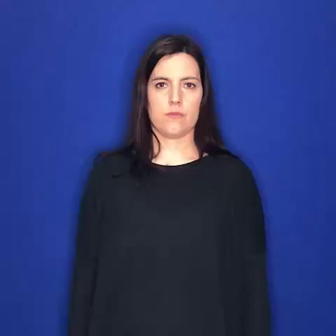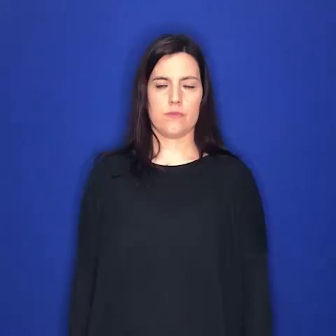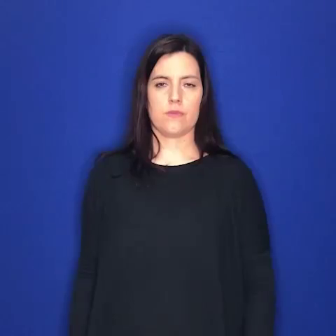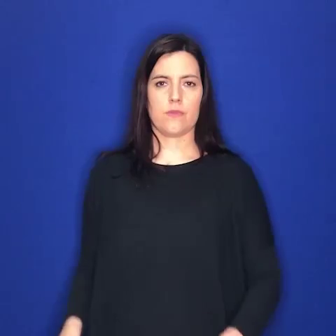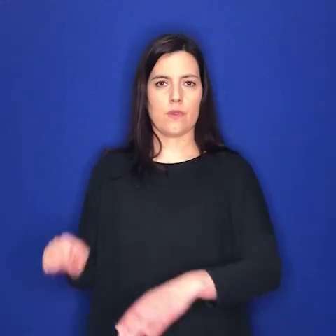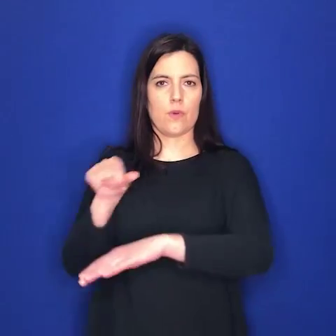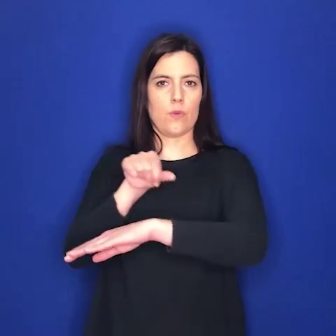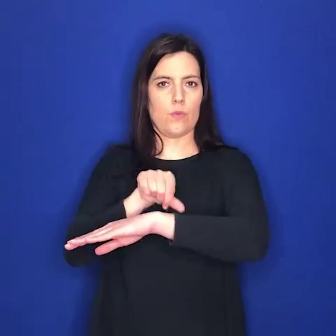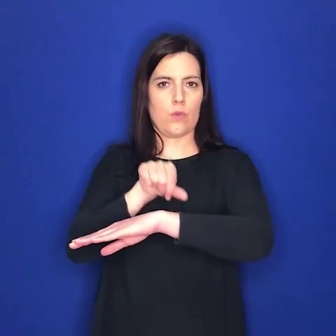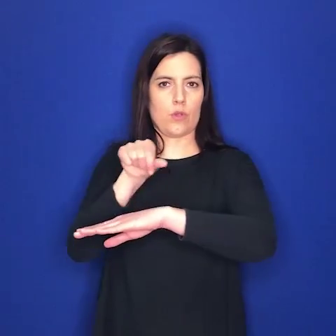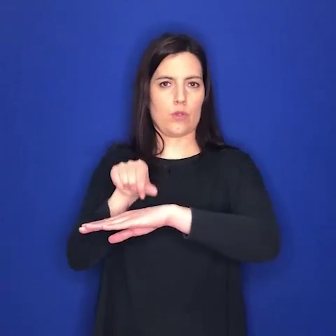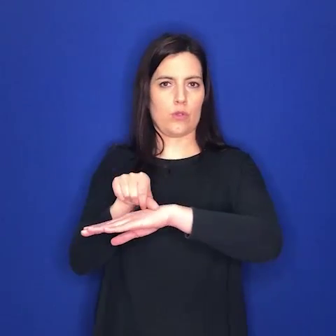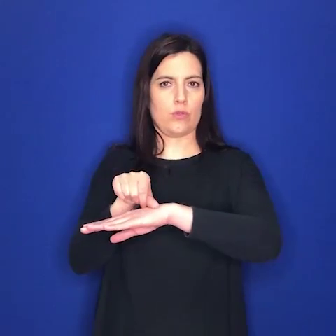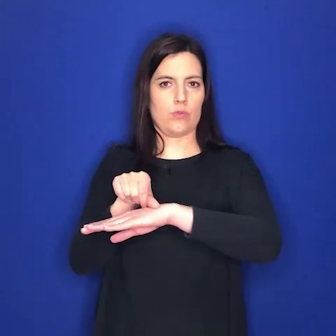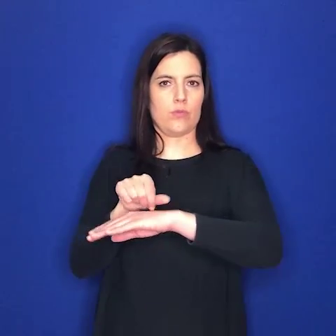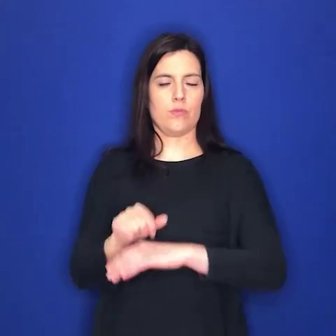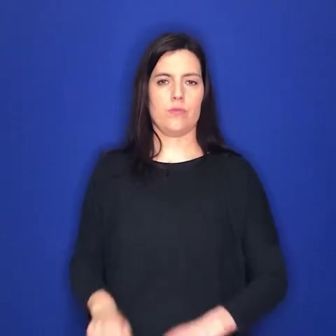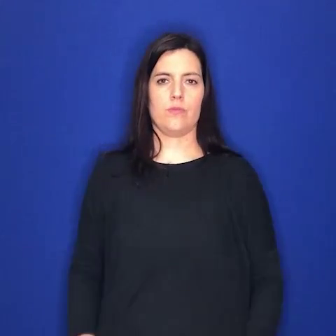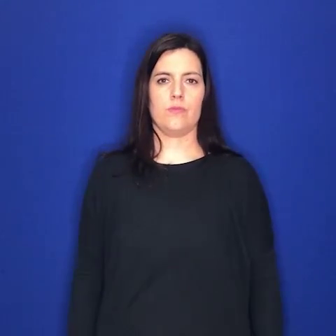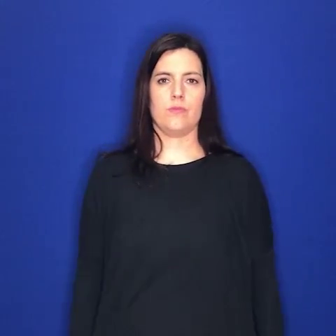bulto